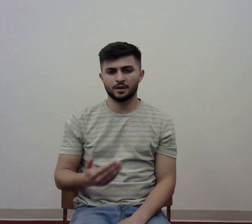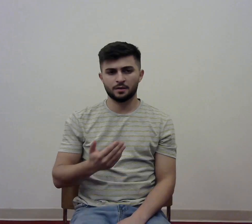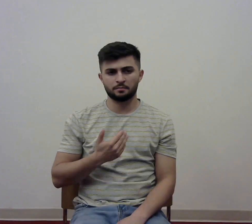mən